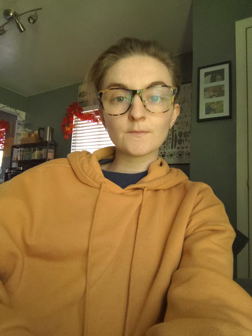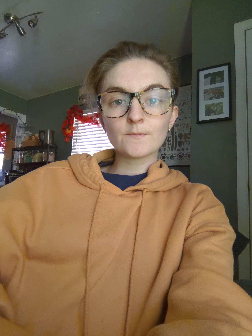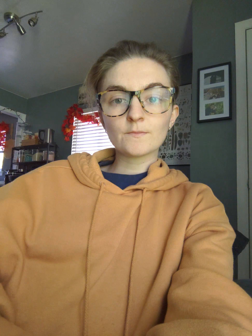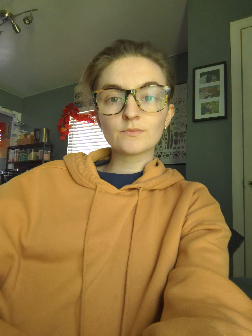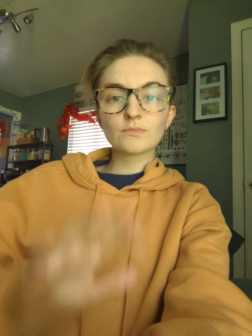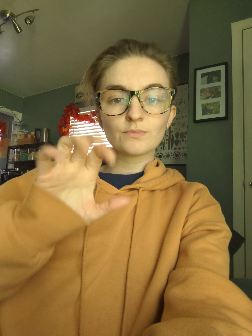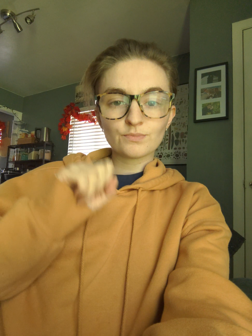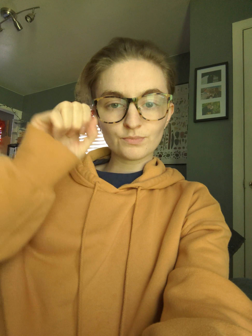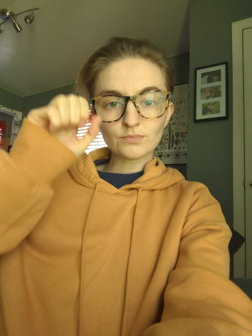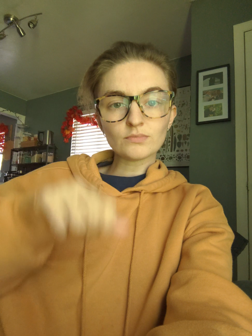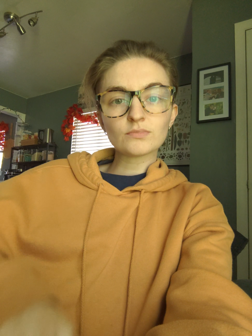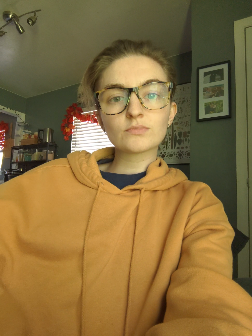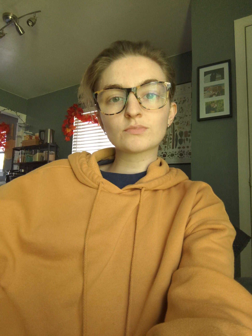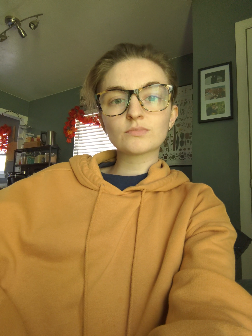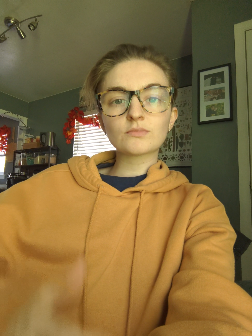ladder